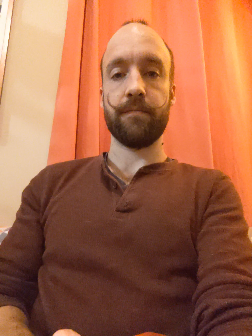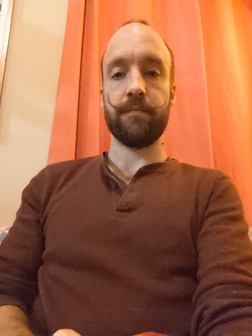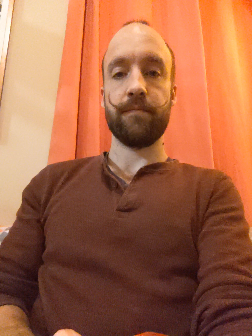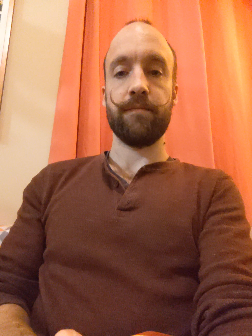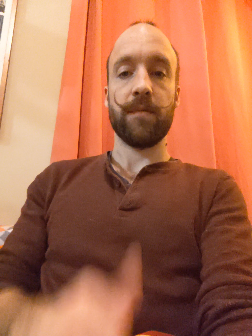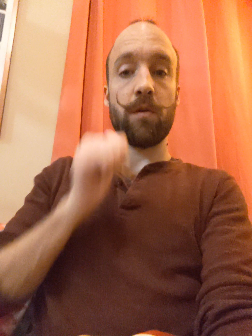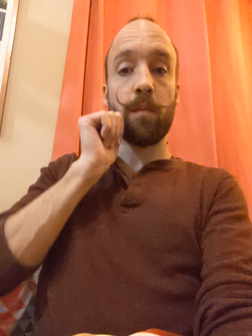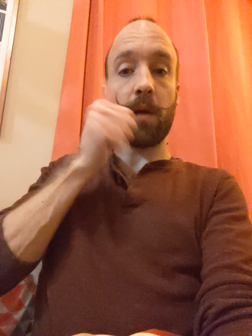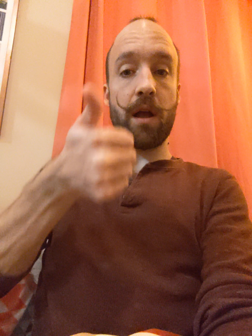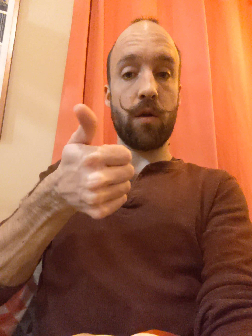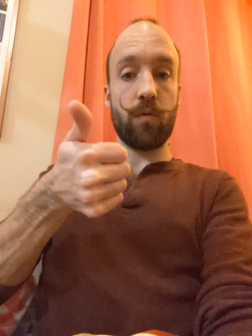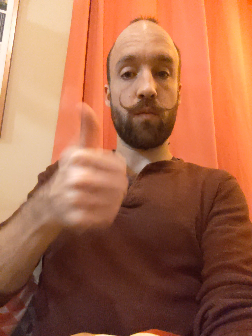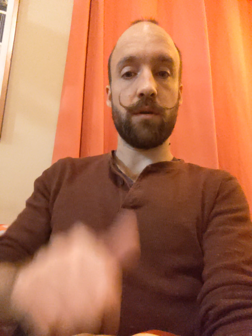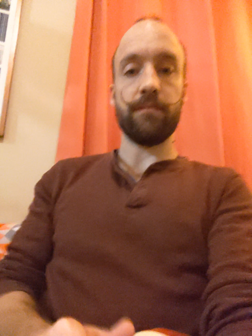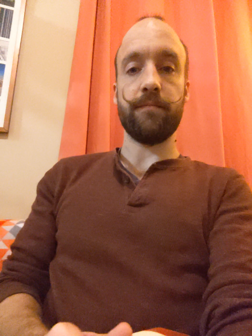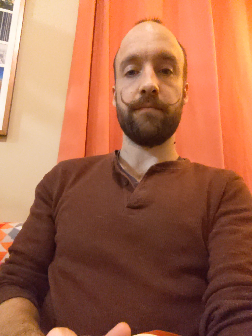tomorrow